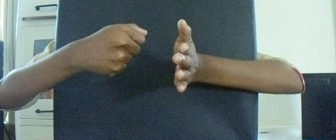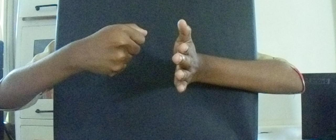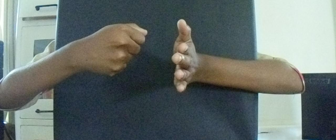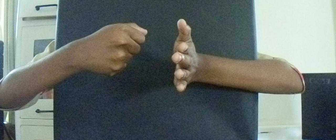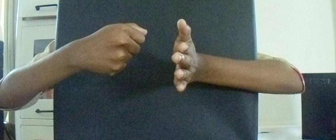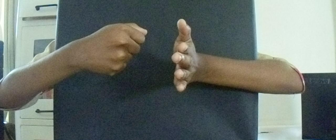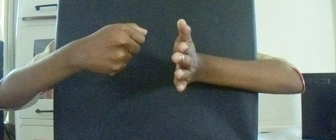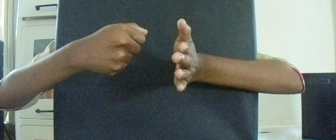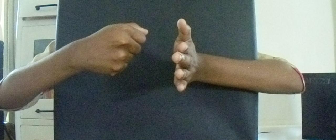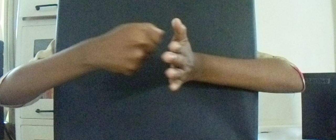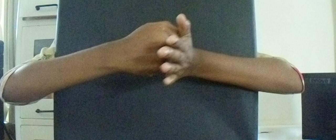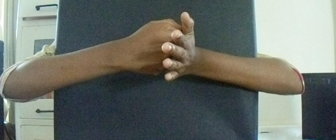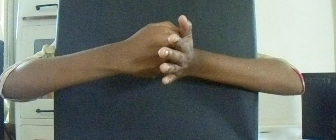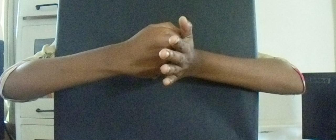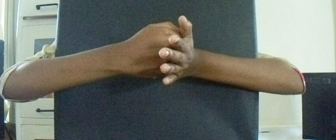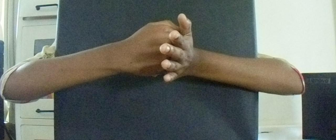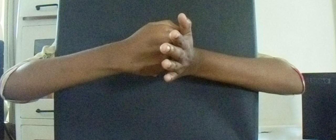accident